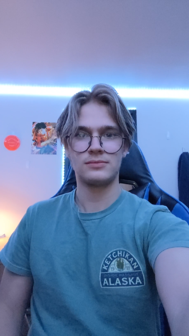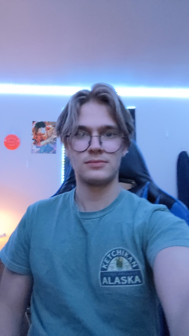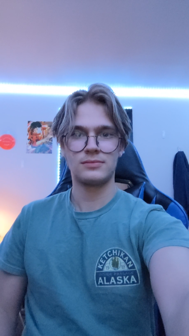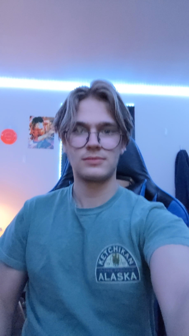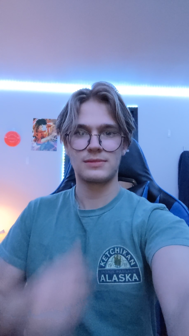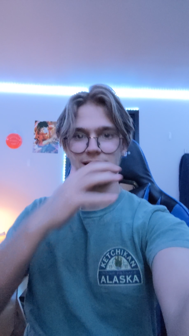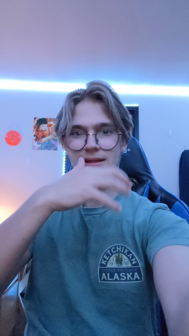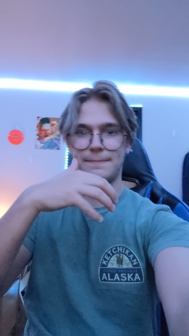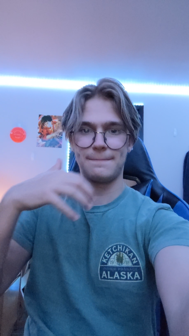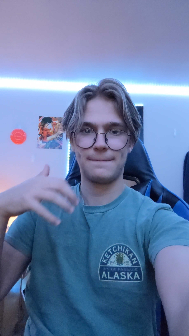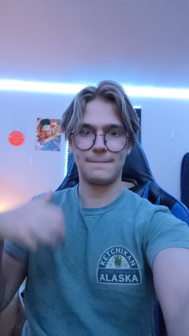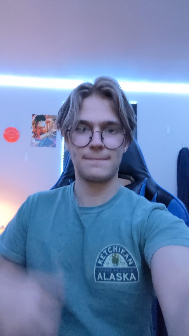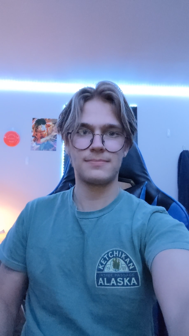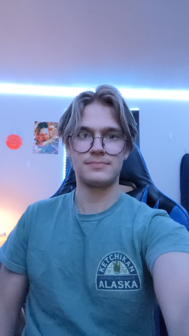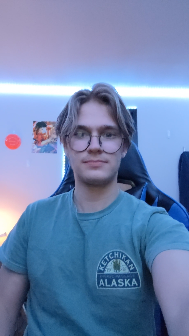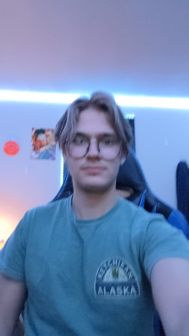grapes